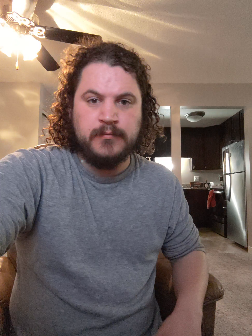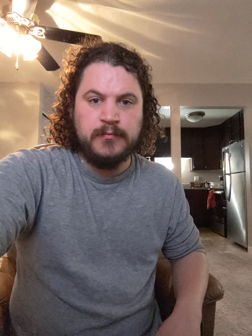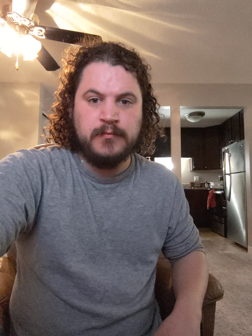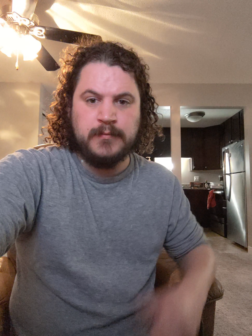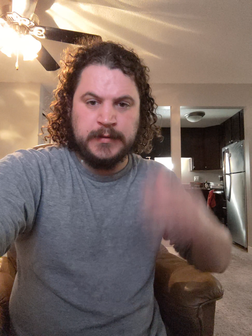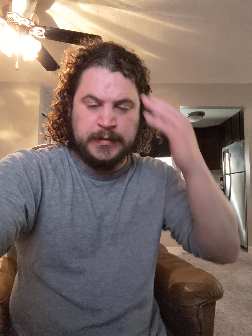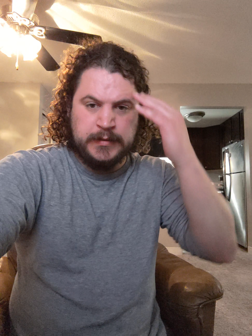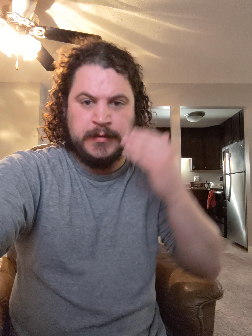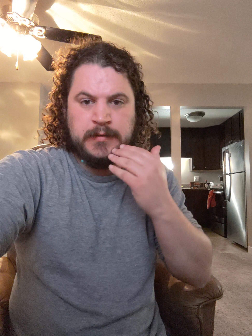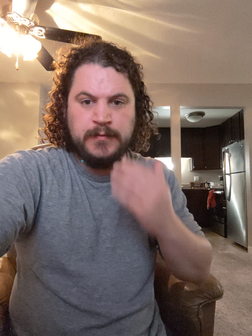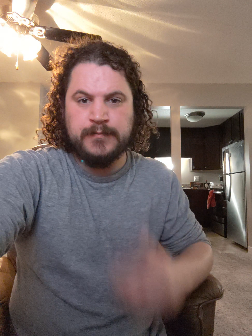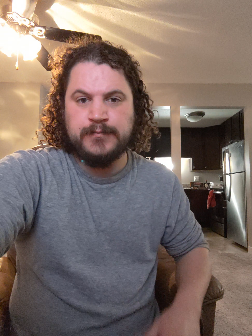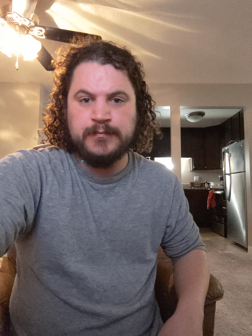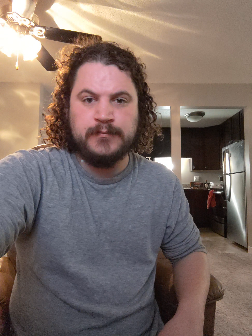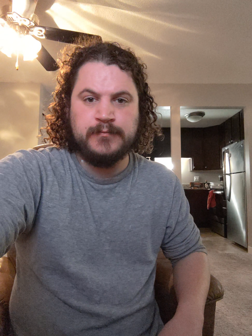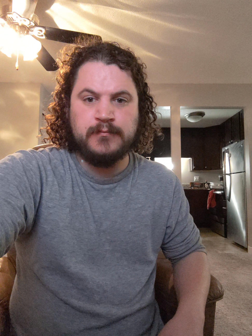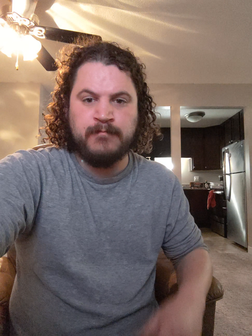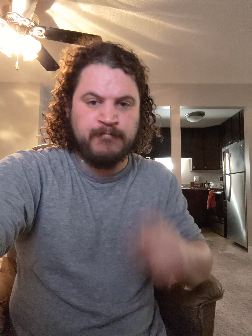head